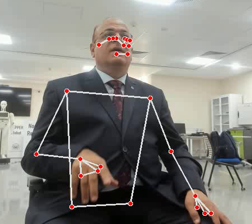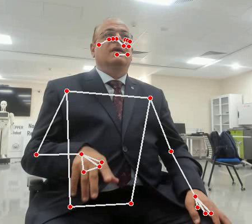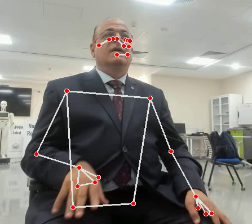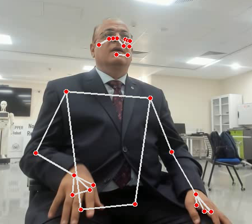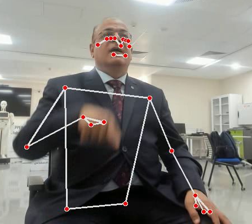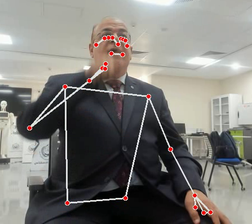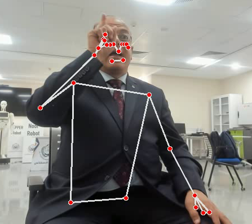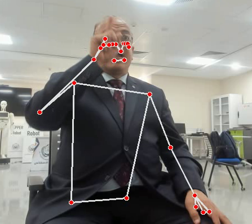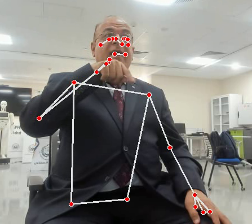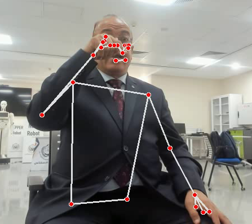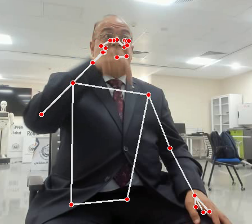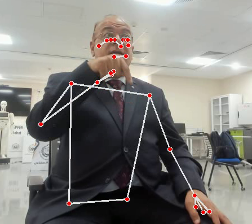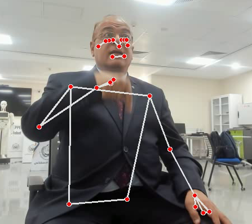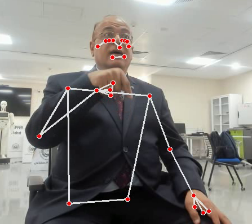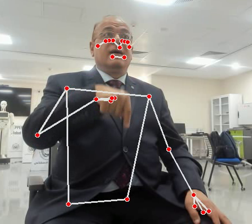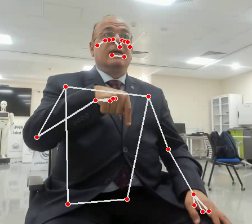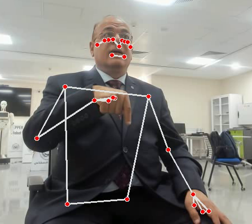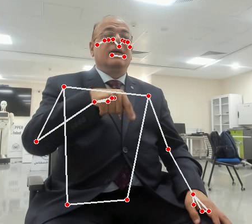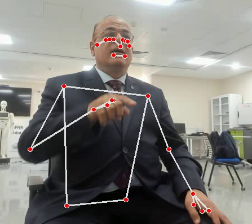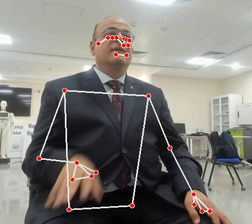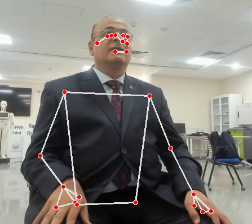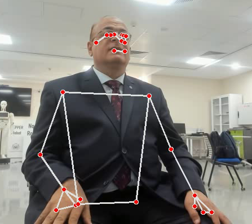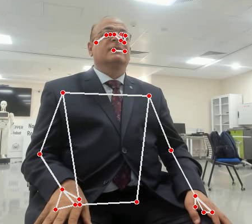elnhrda